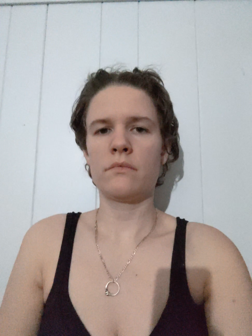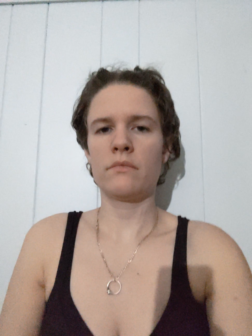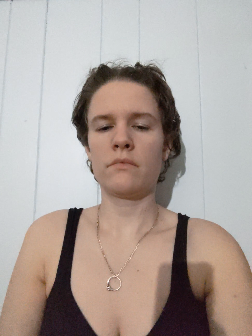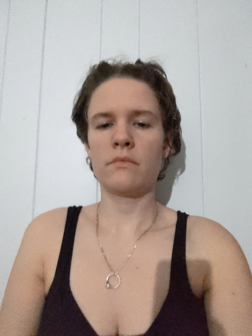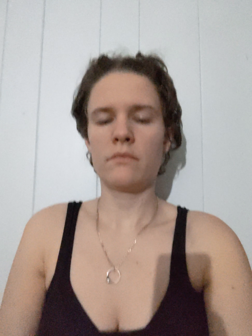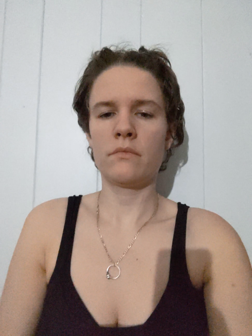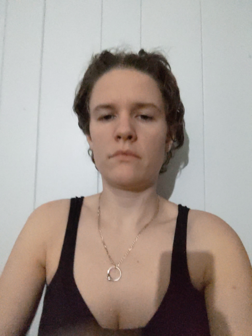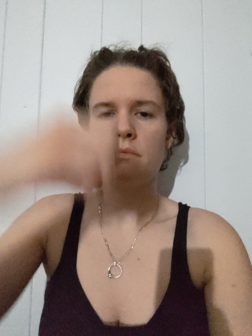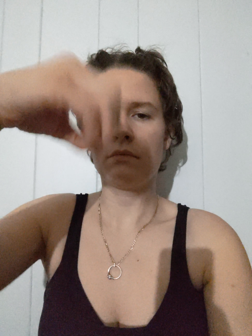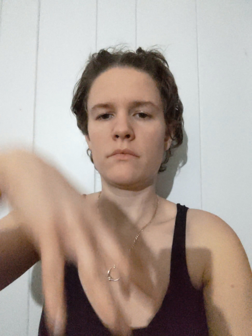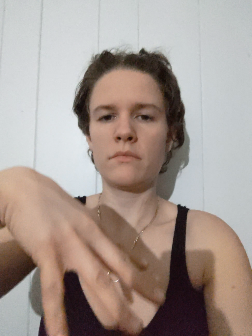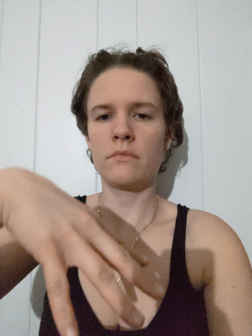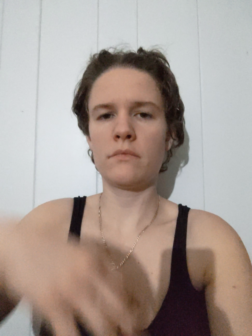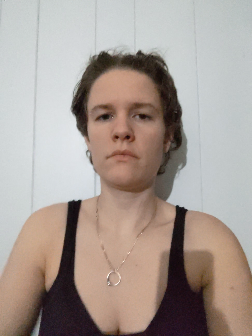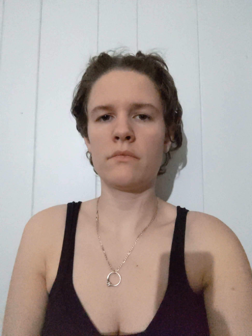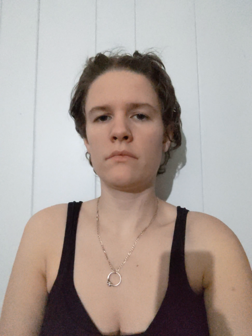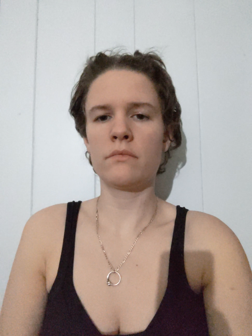drop